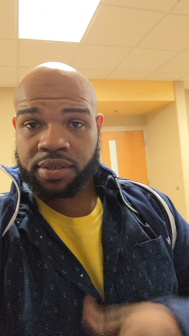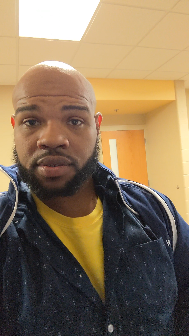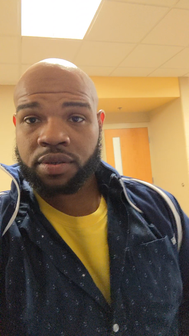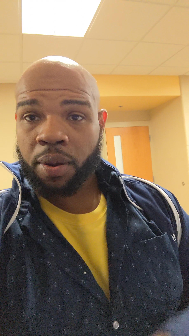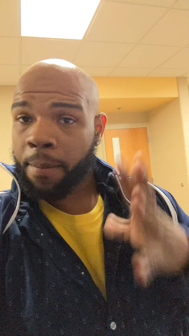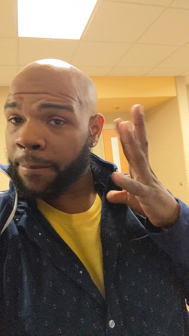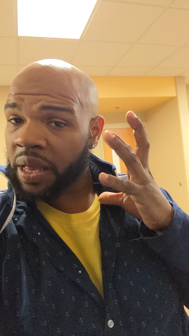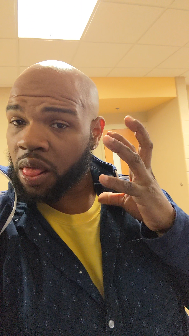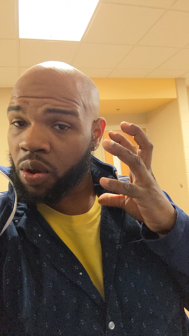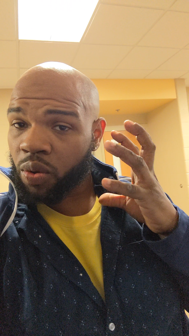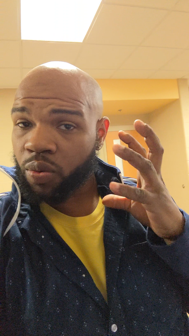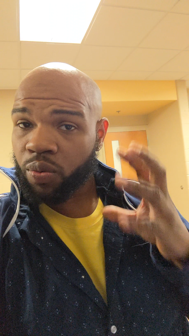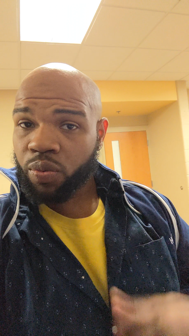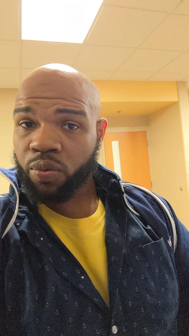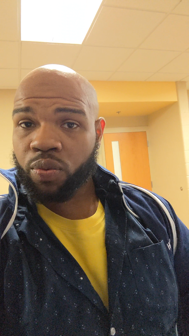pillow